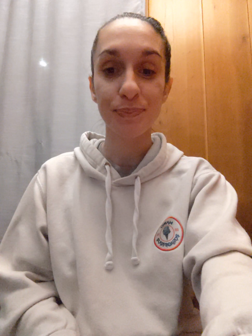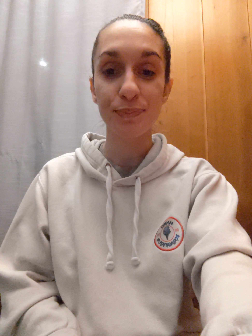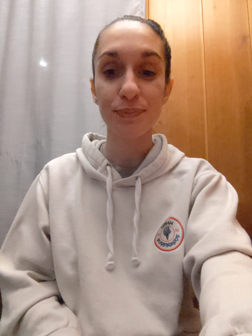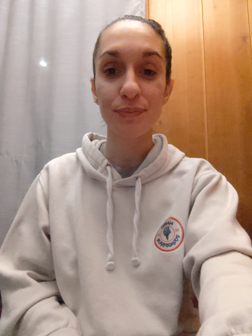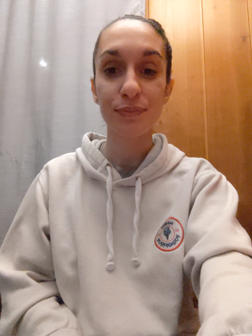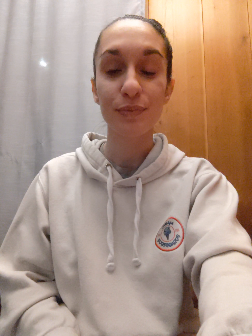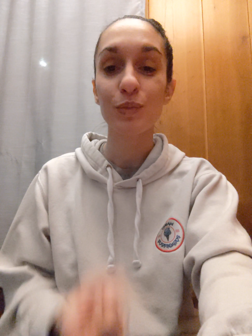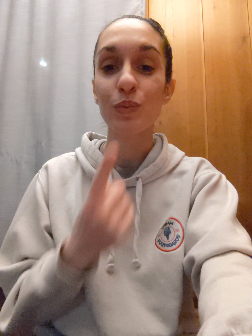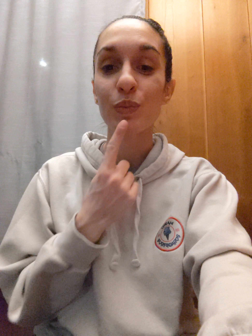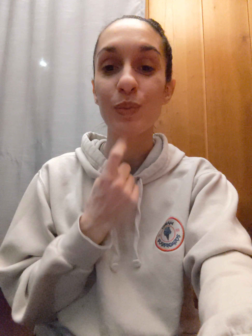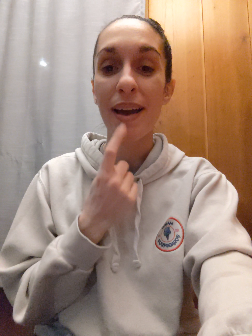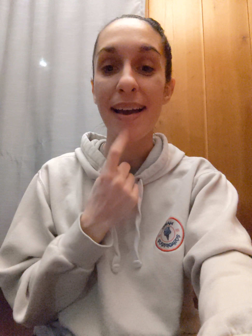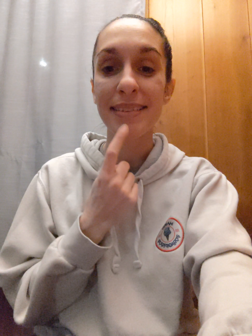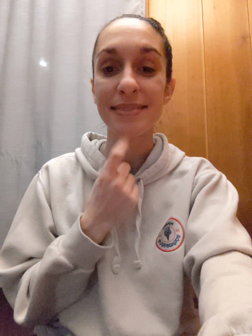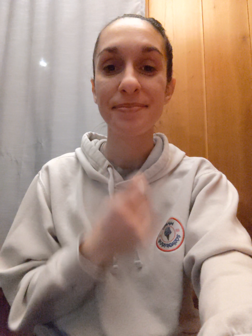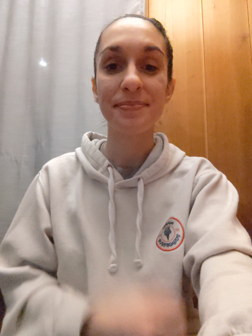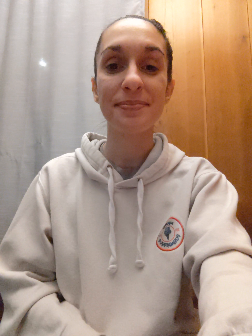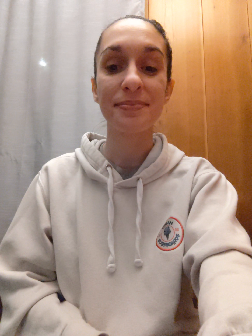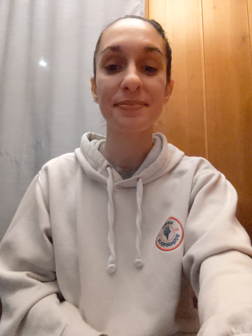red